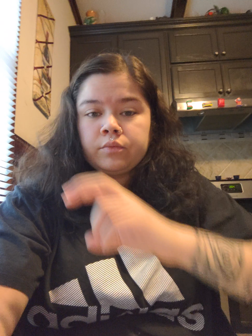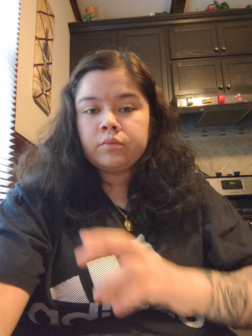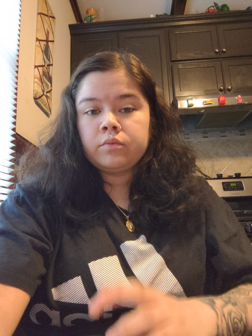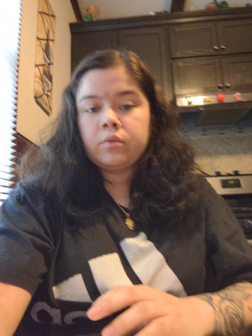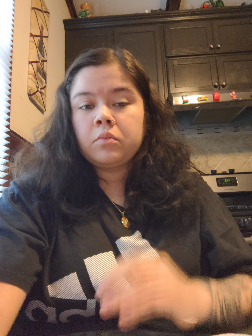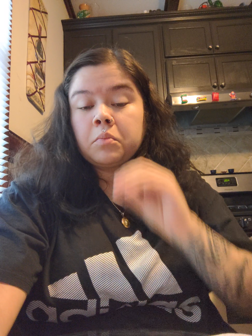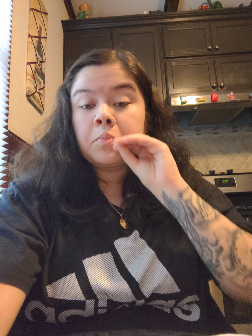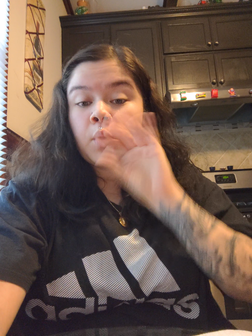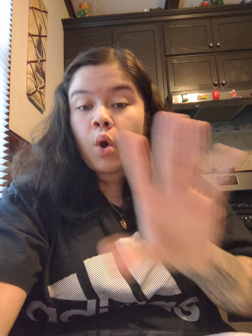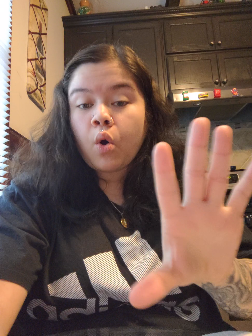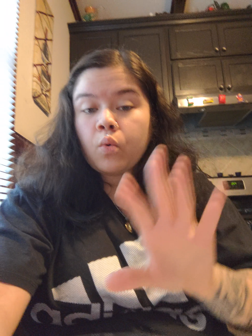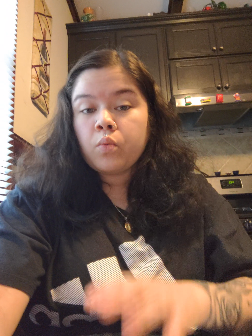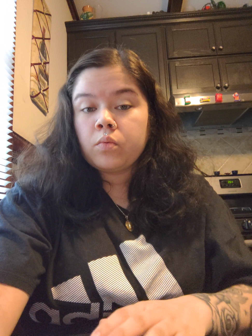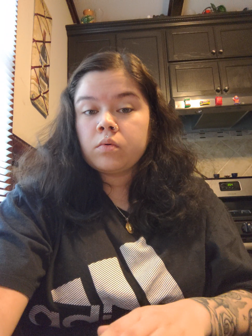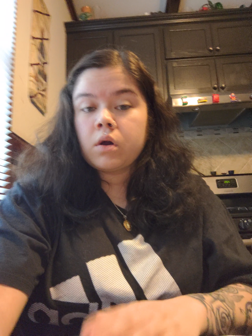blow